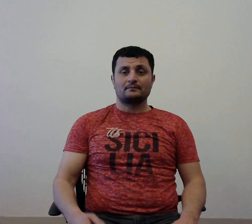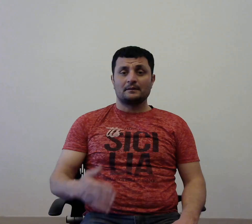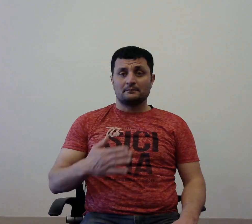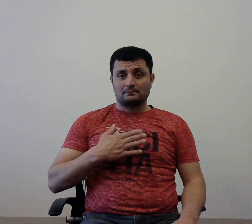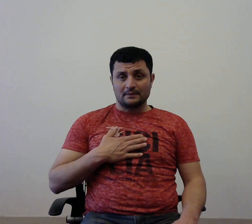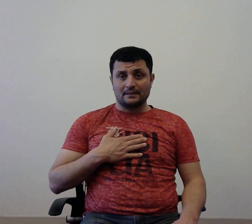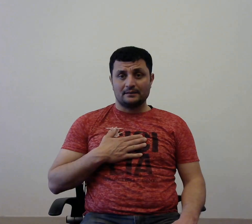mən